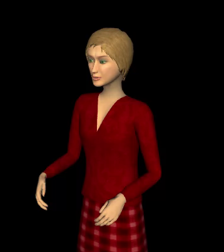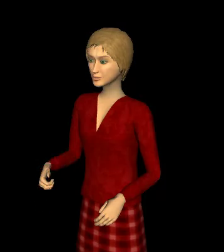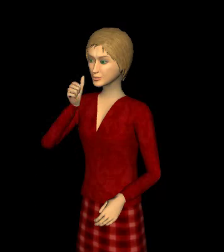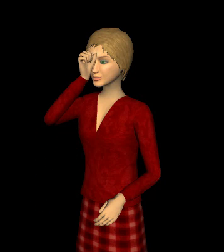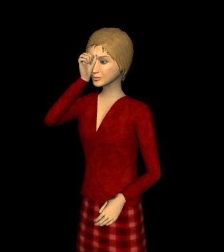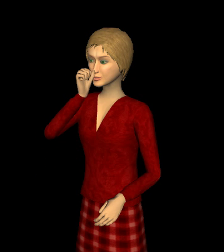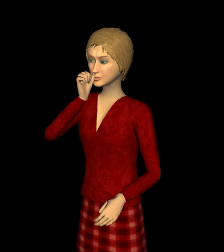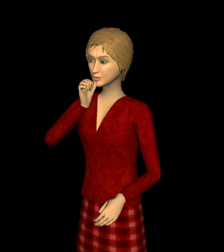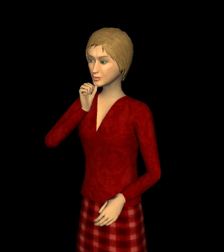متحف